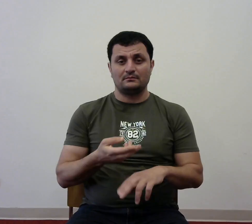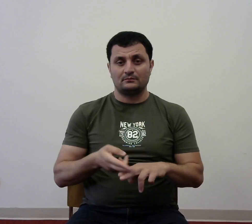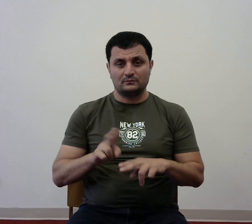bu